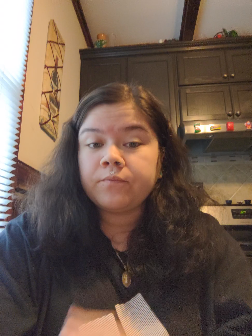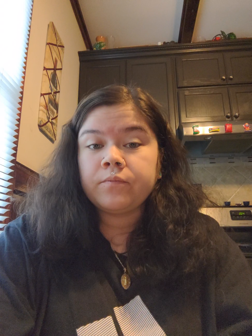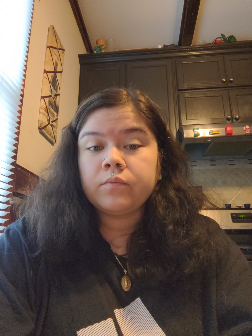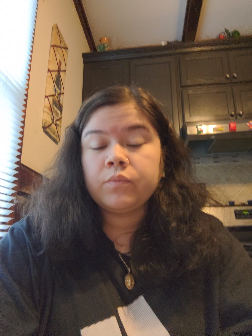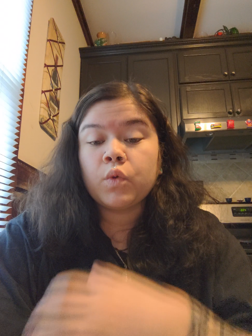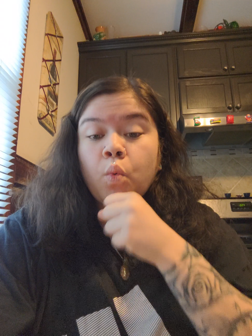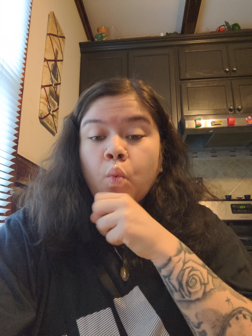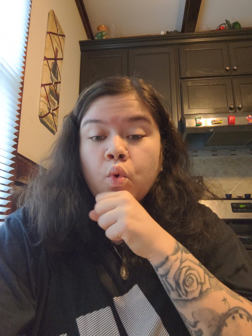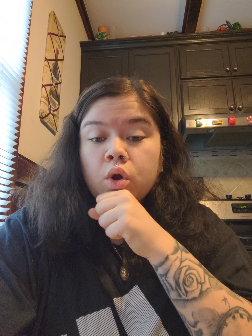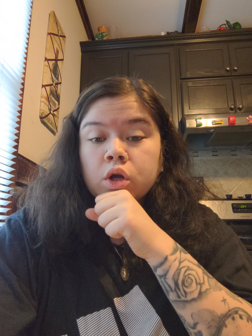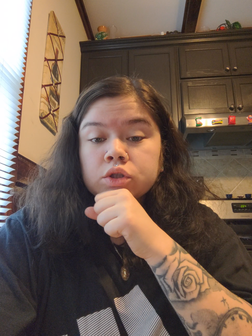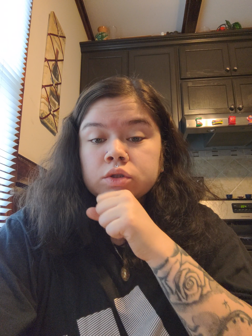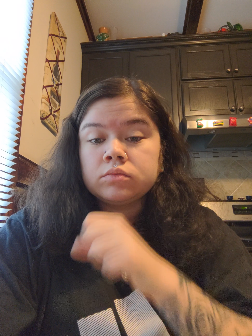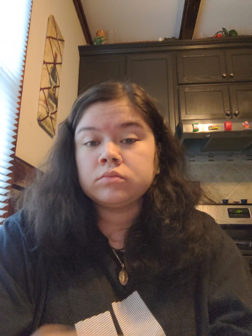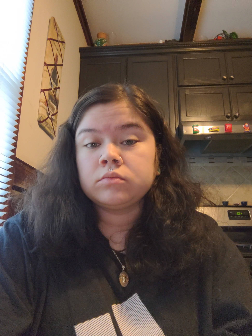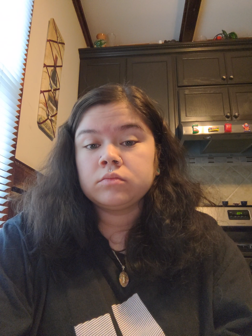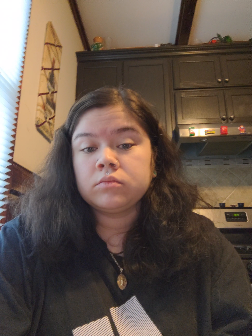orange